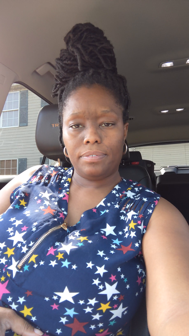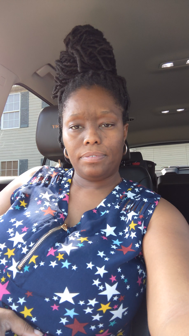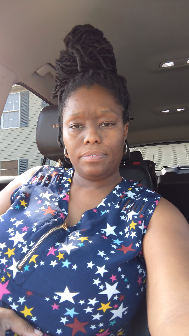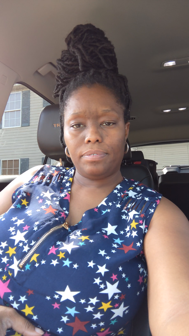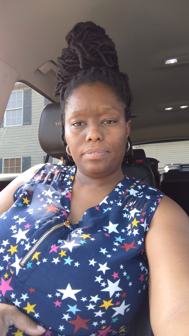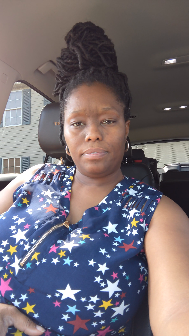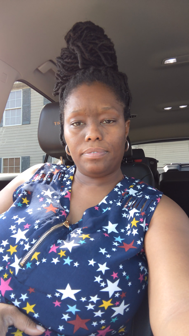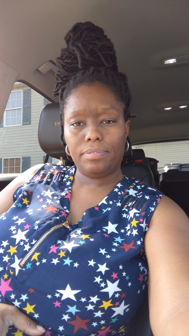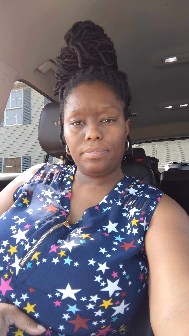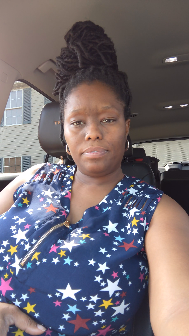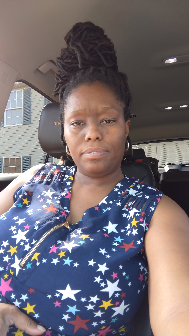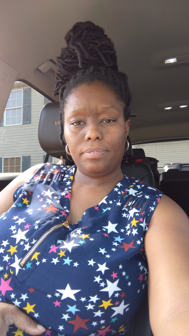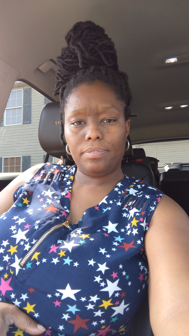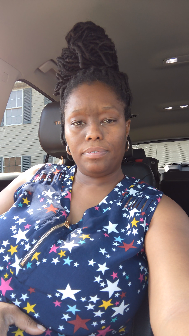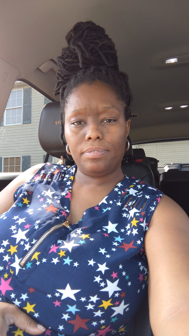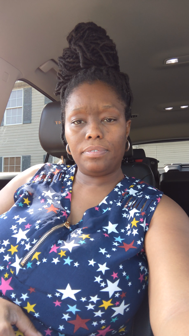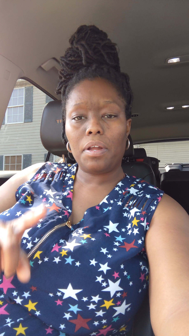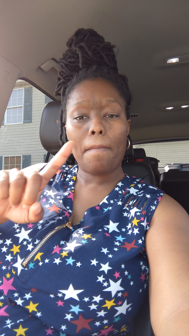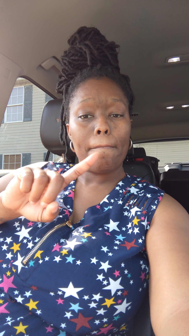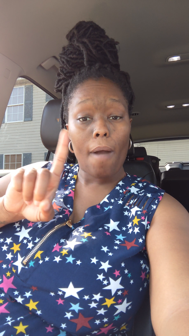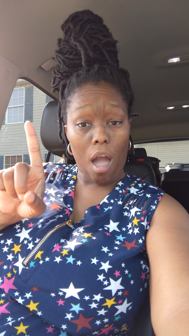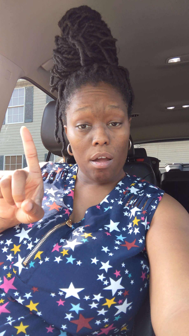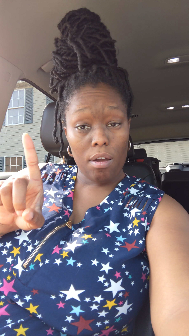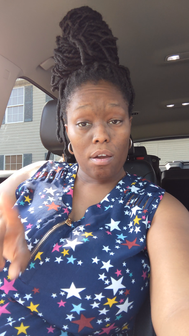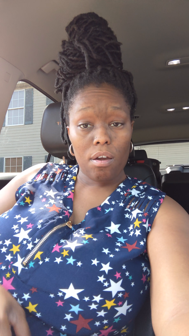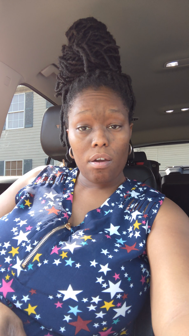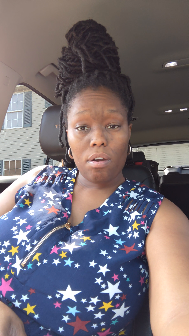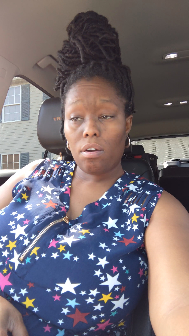but